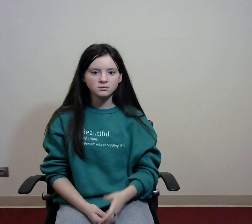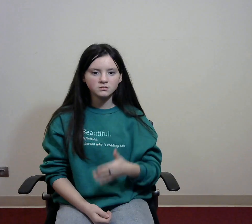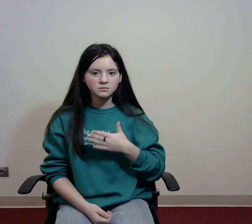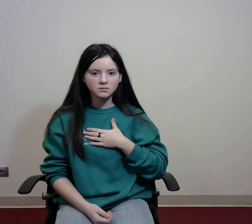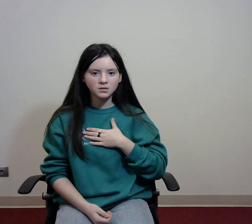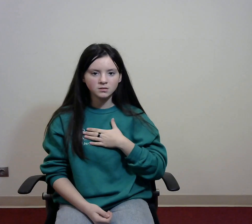mən